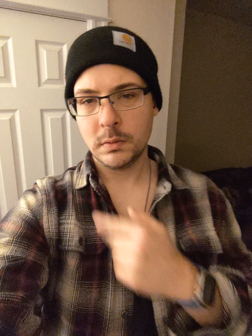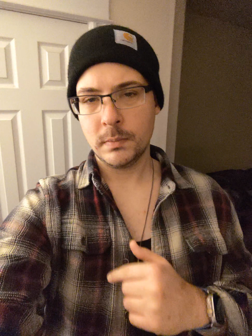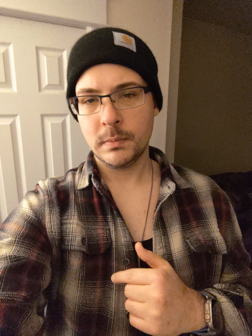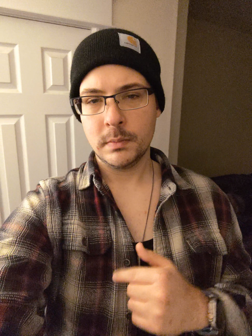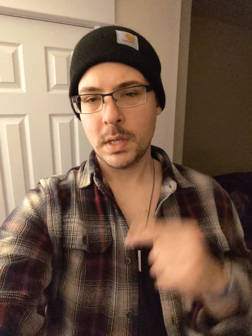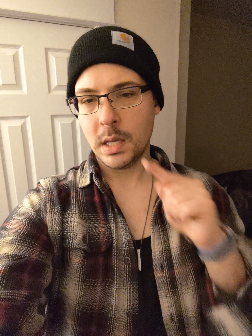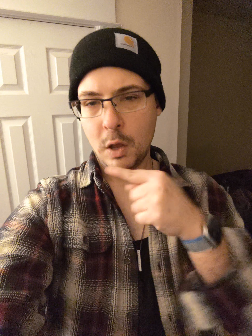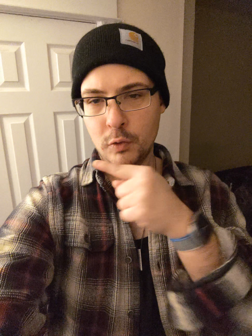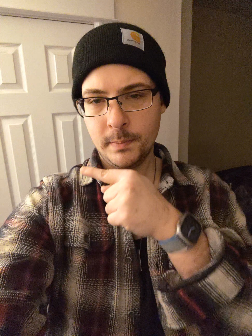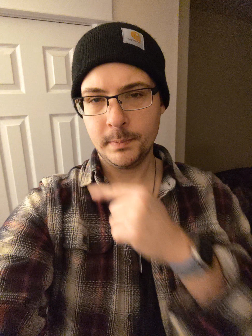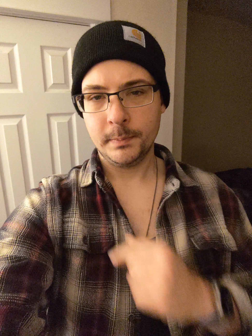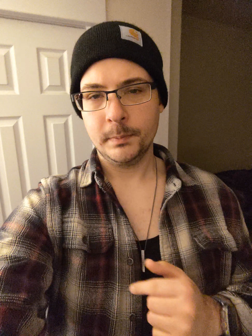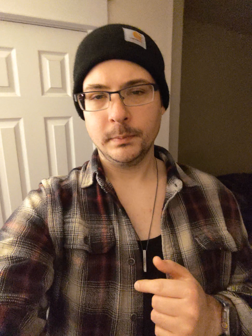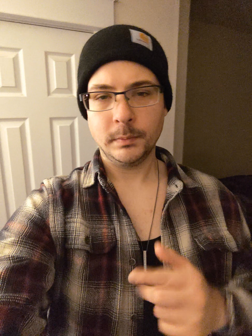carrot